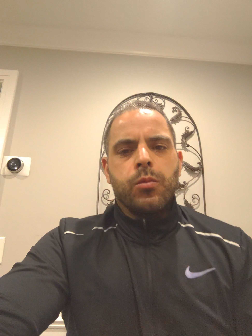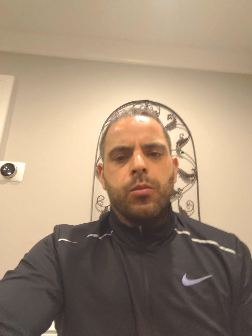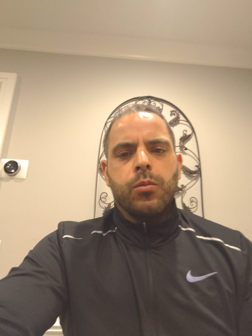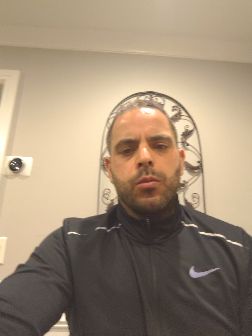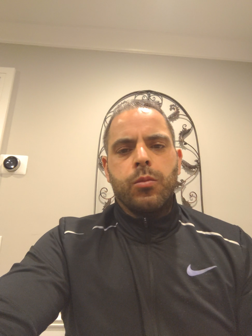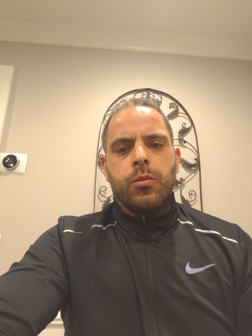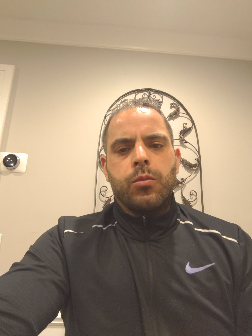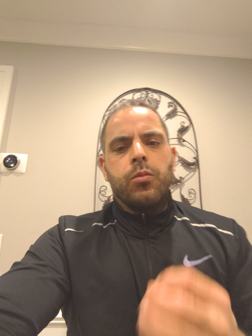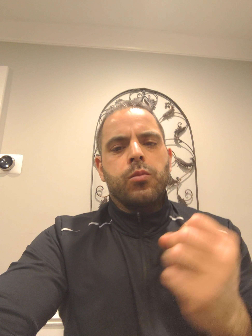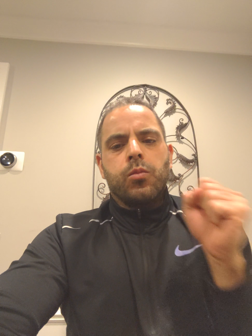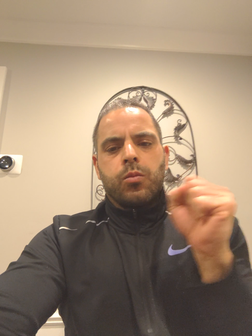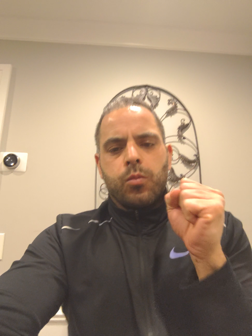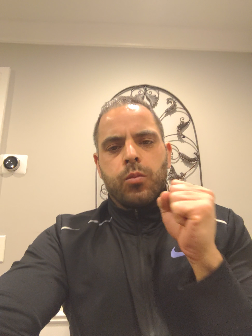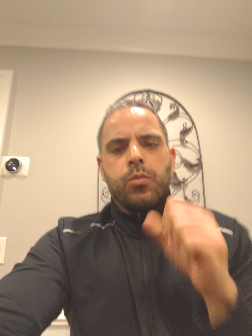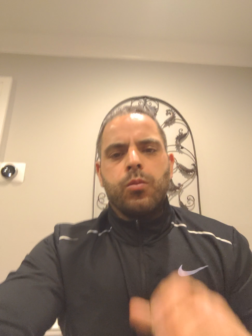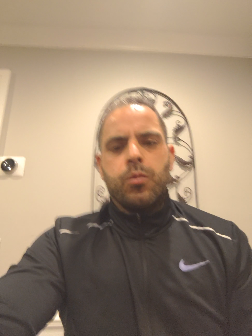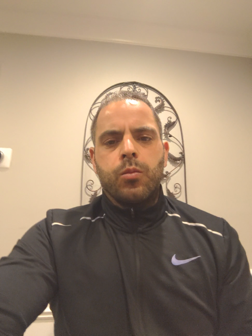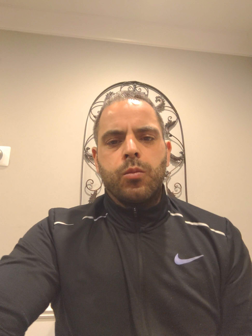refrigerator